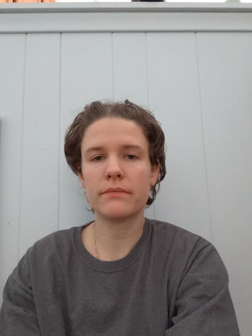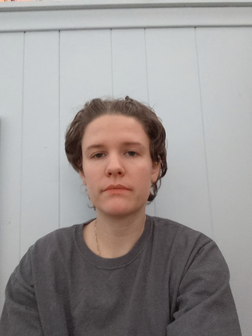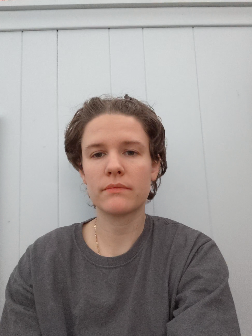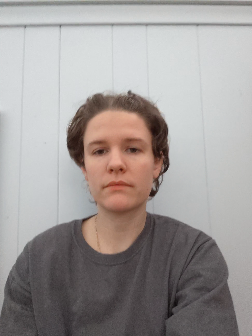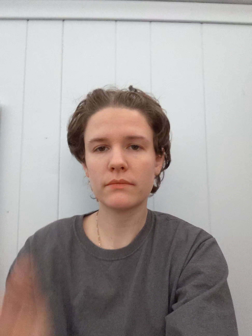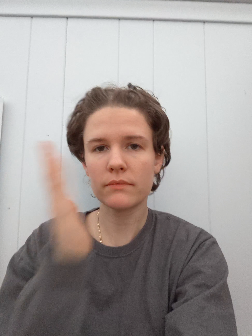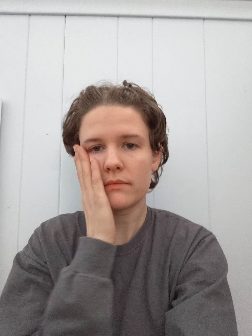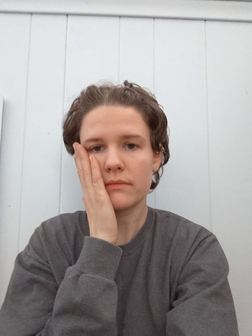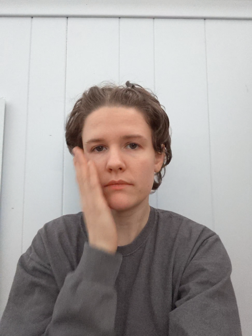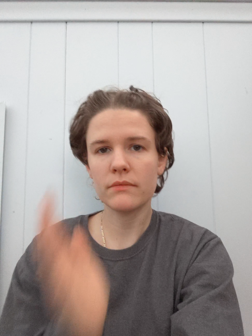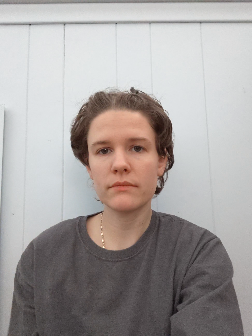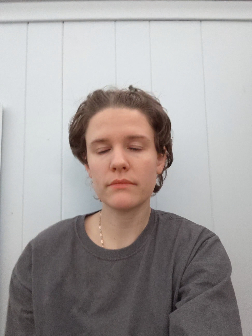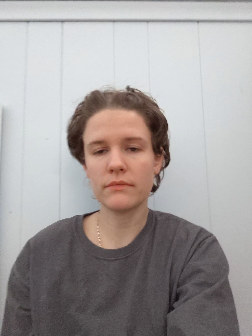bed